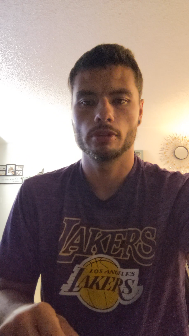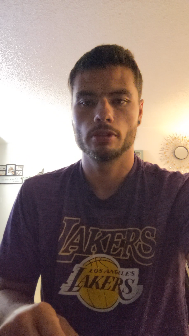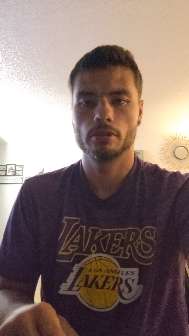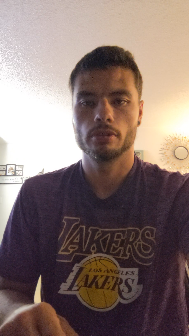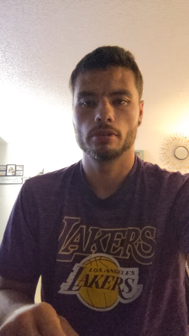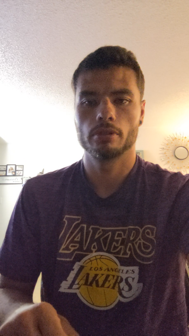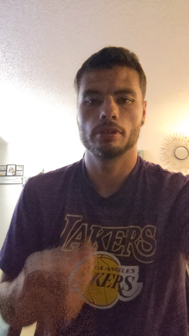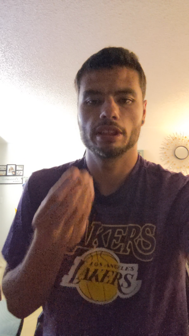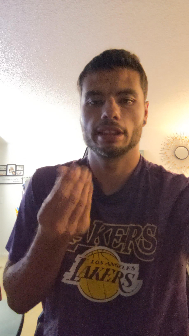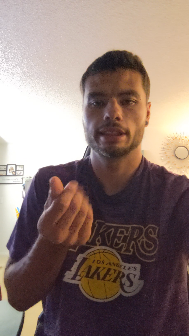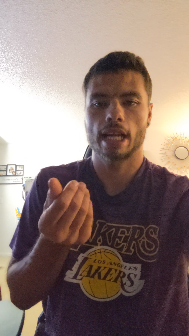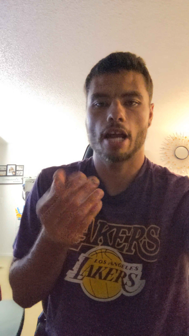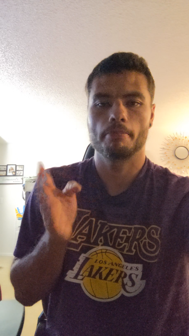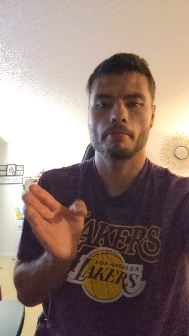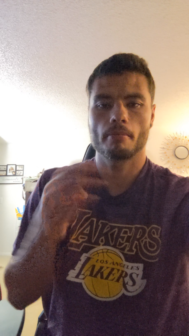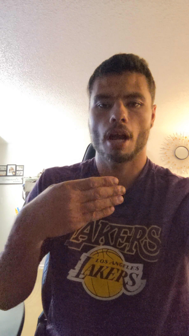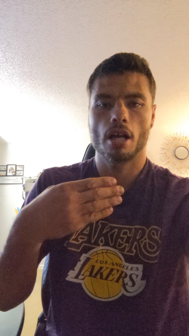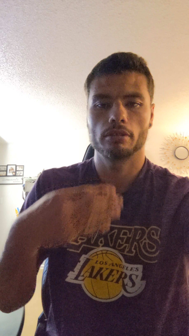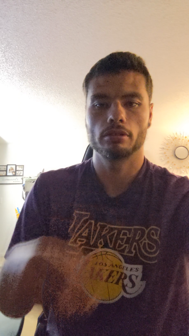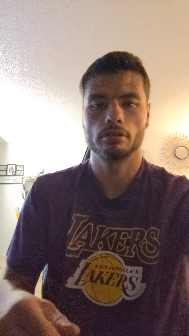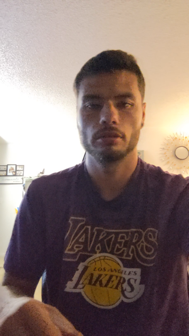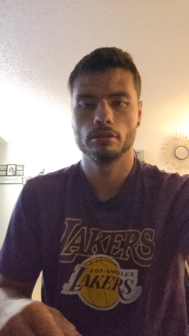sandbox